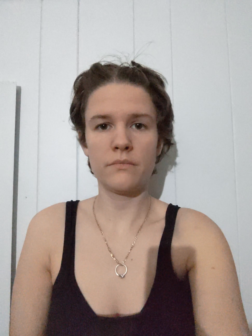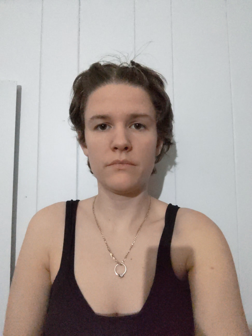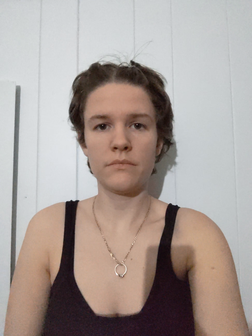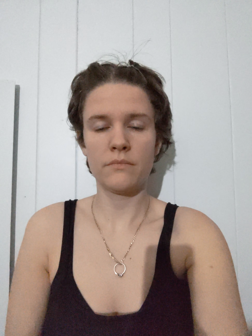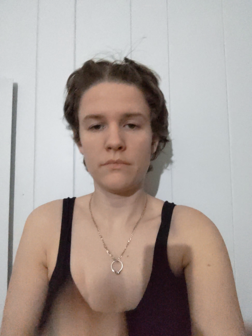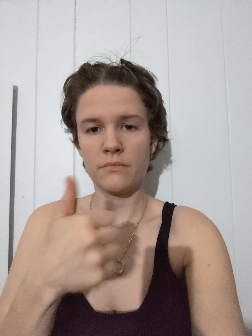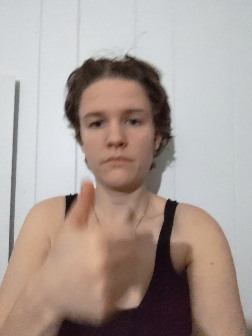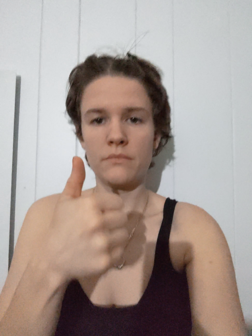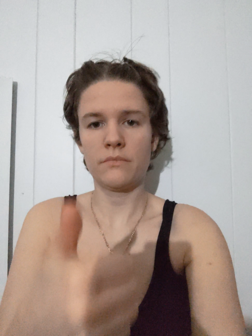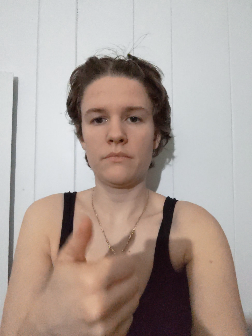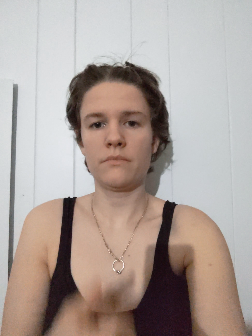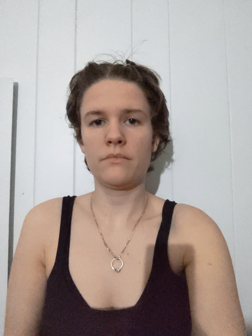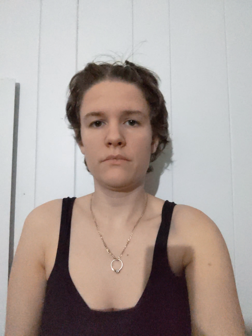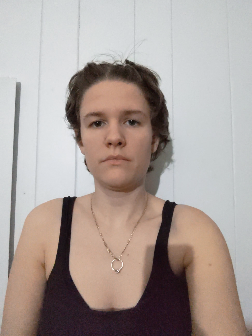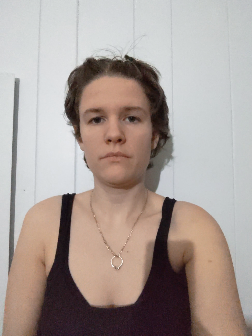yourself